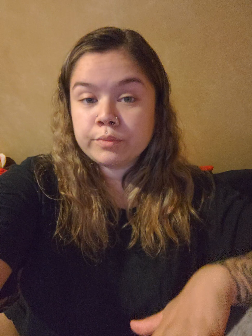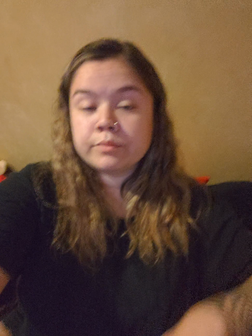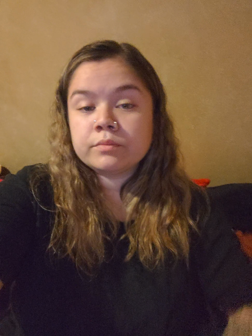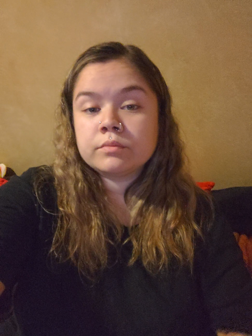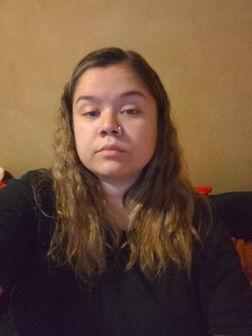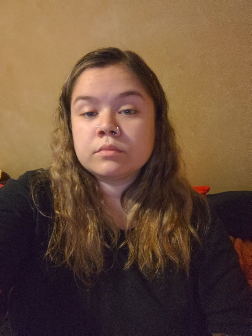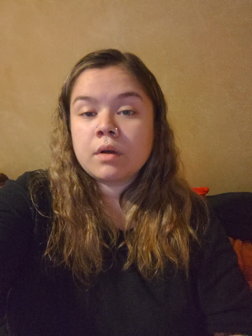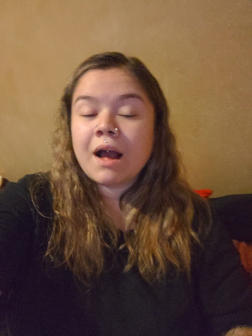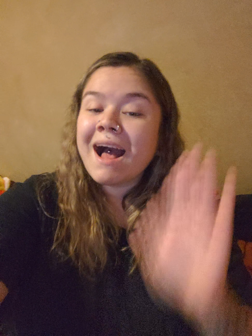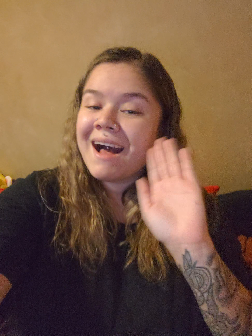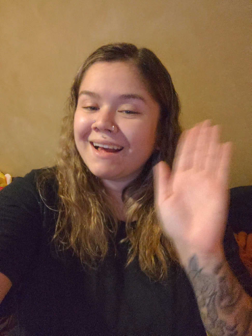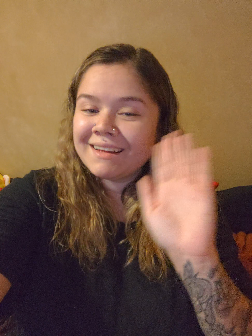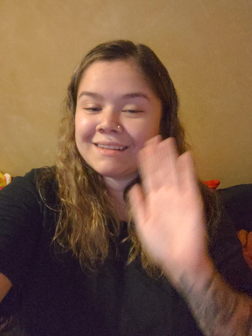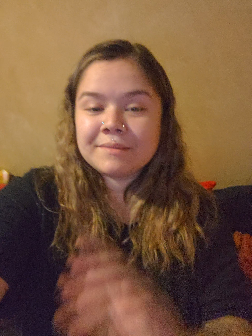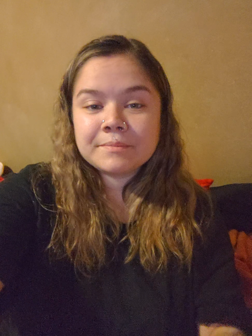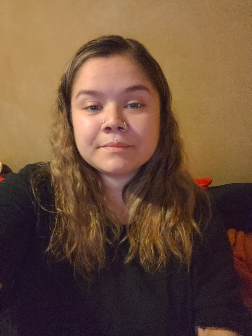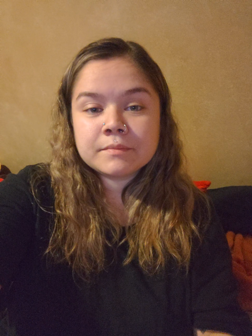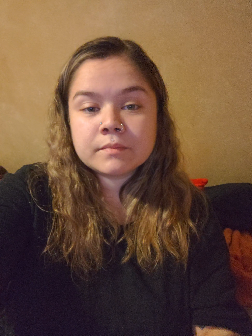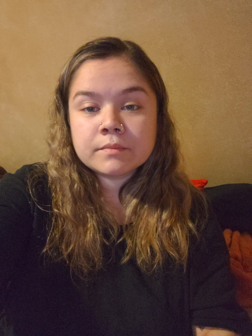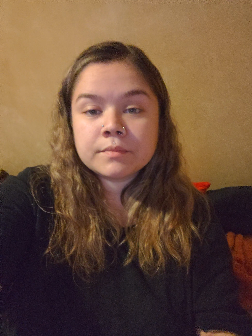hi